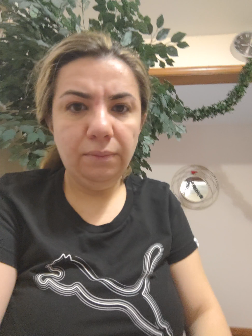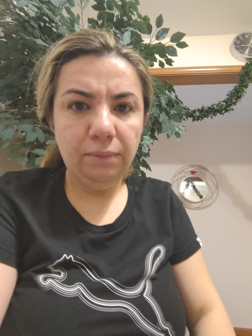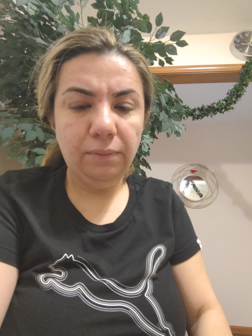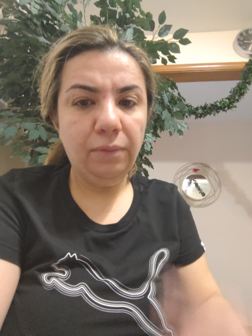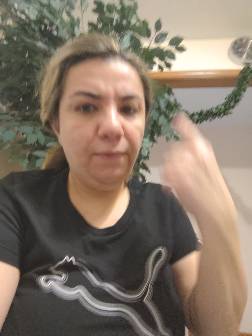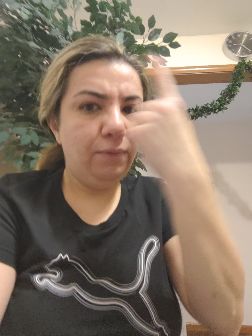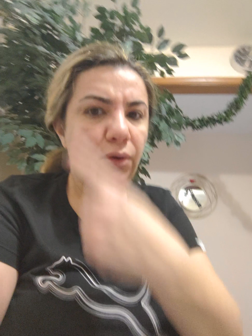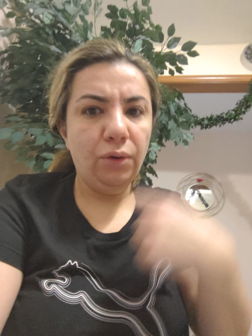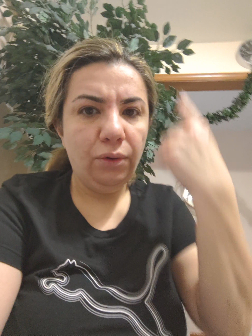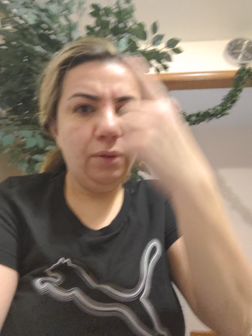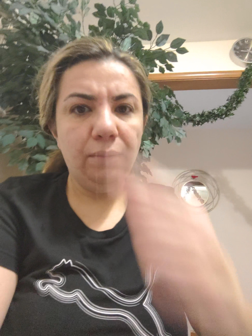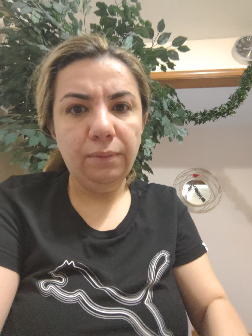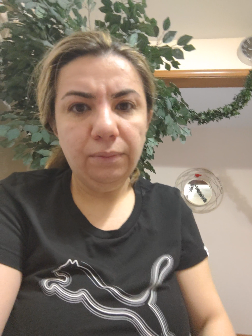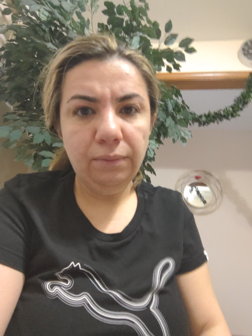face